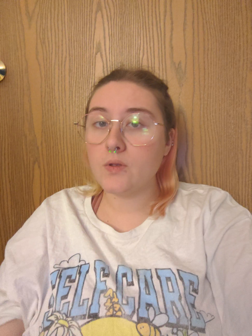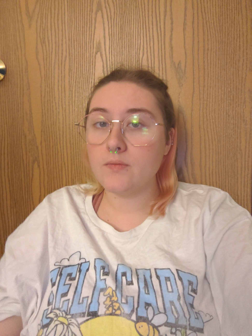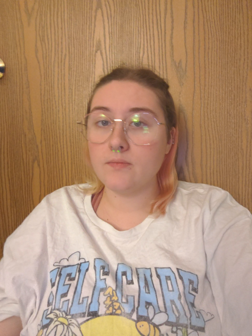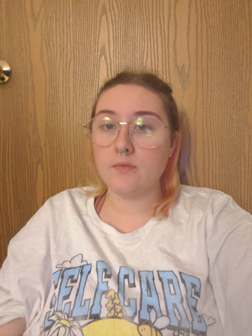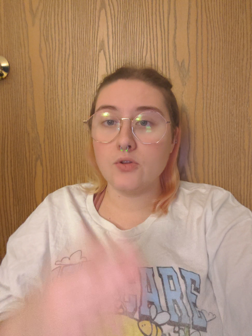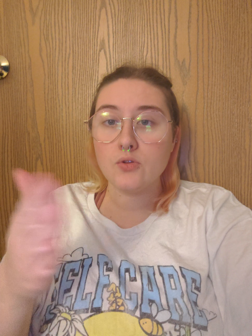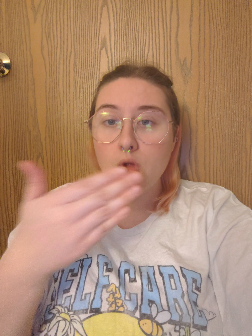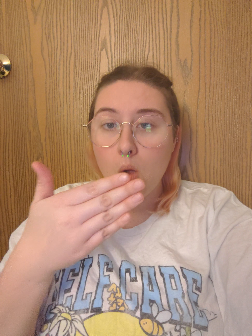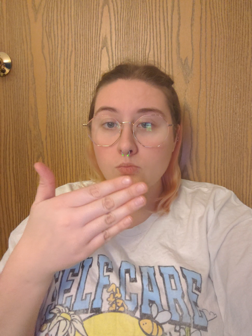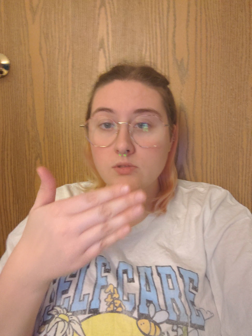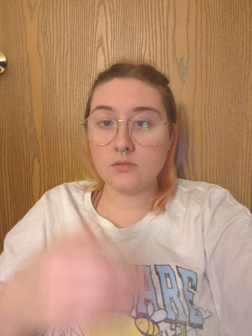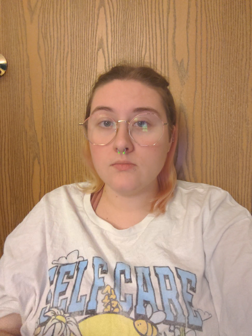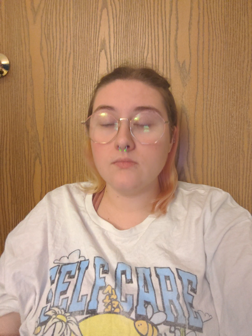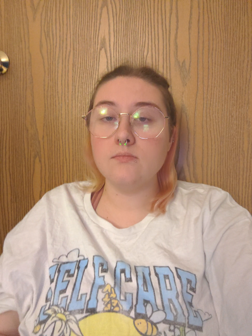close